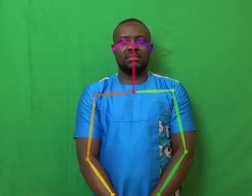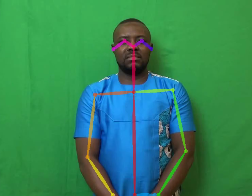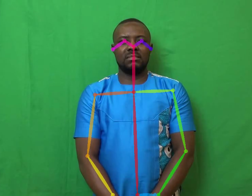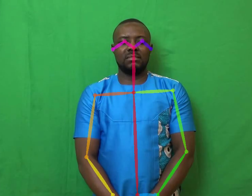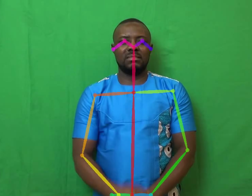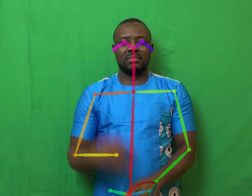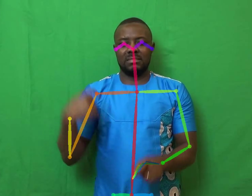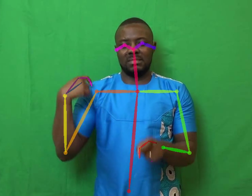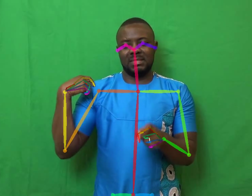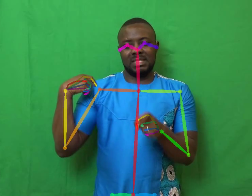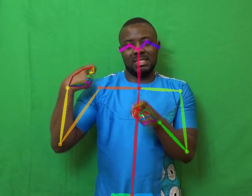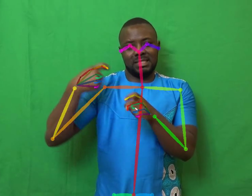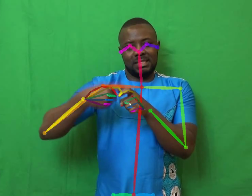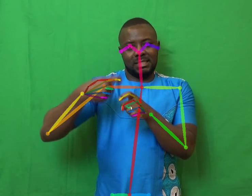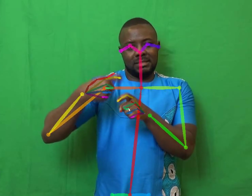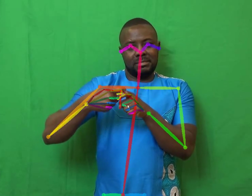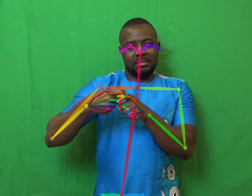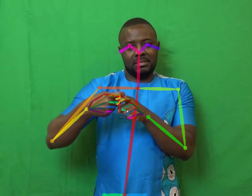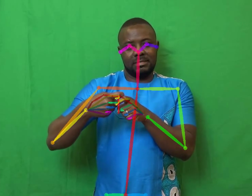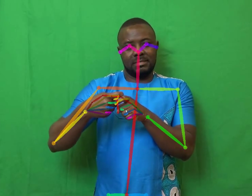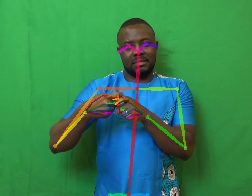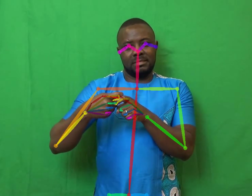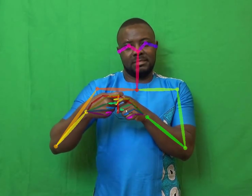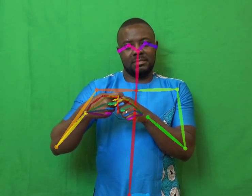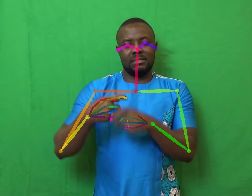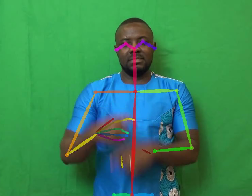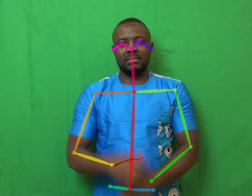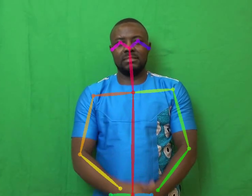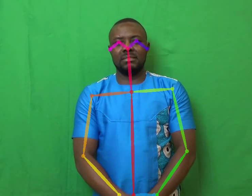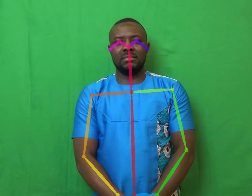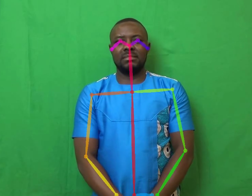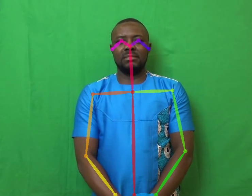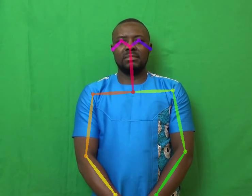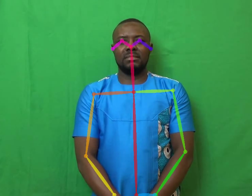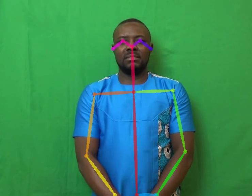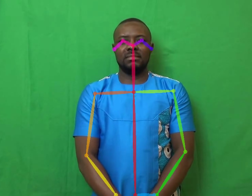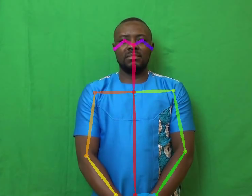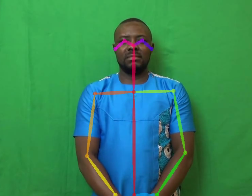Mexico